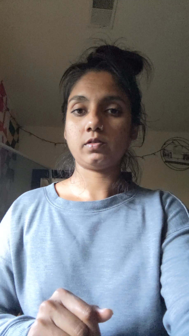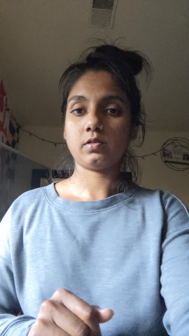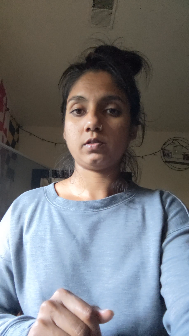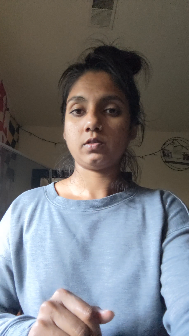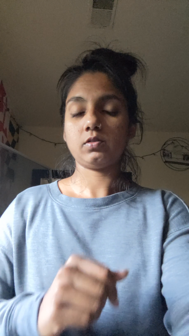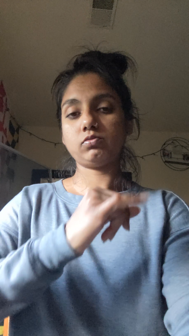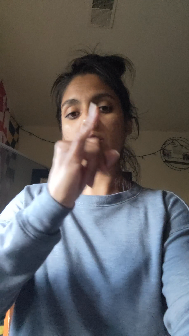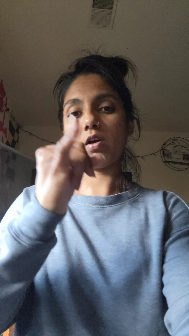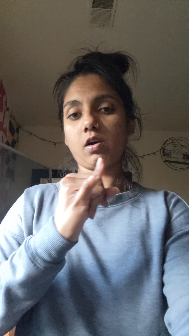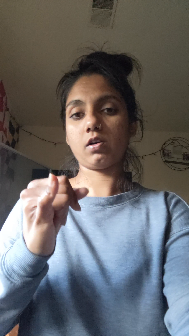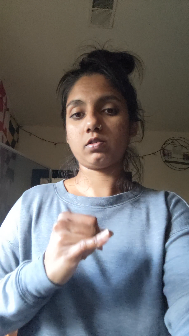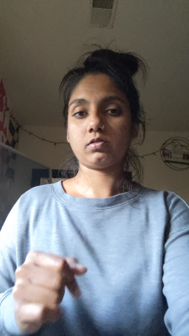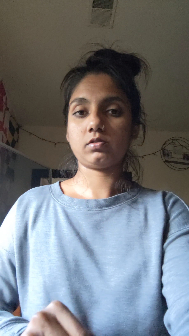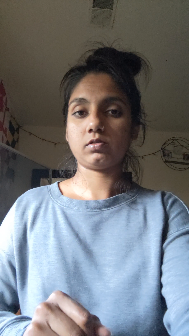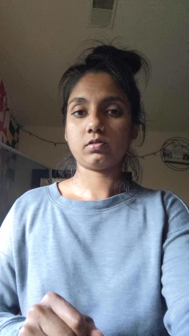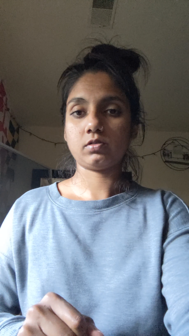draw